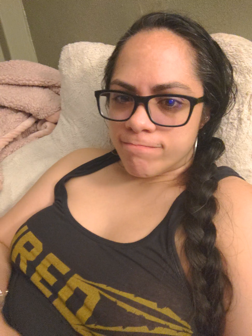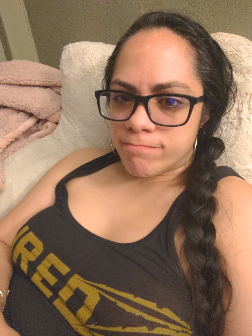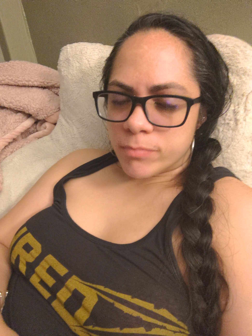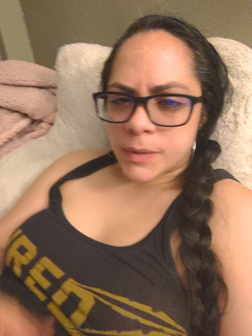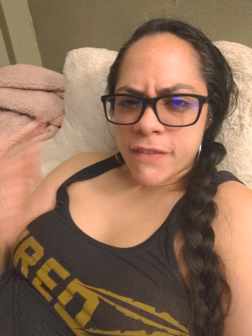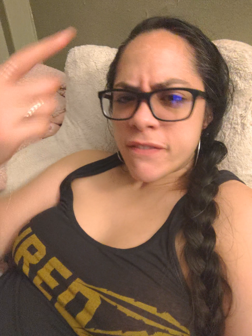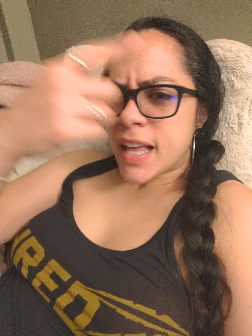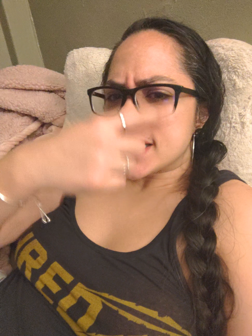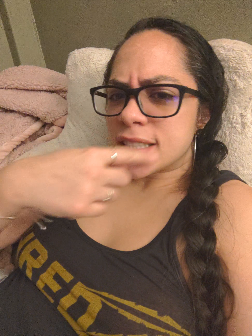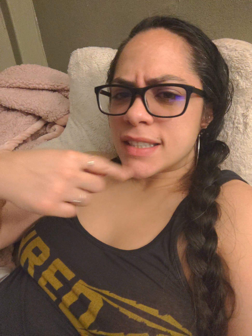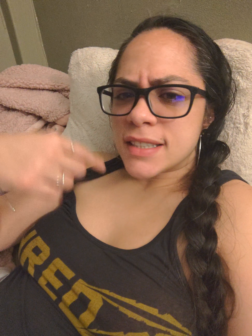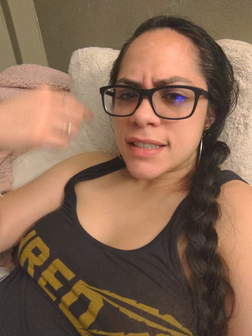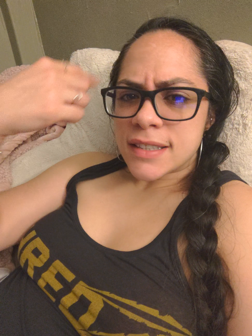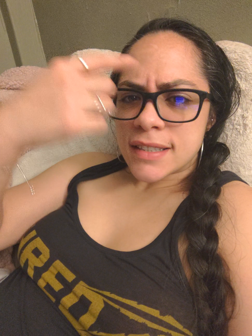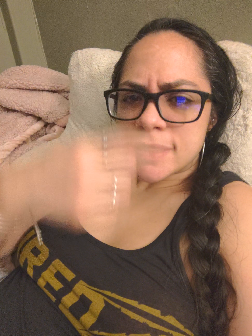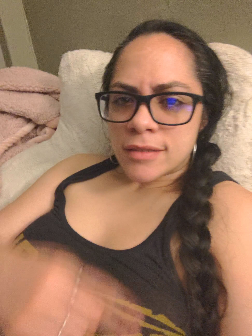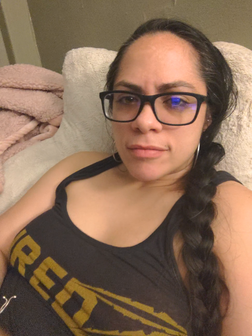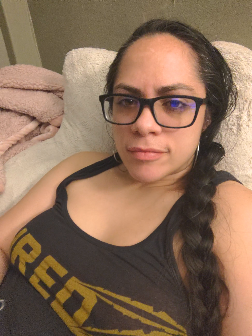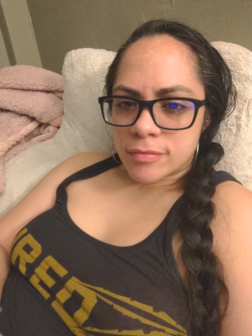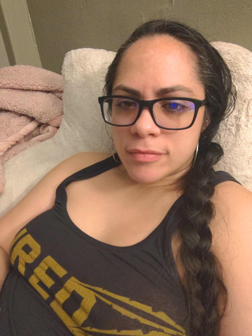face